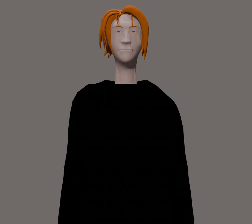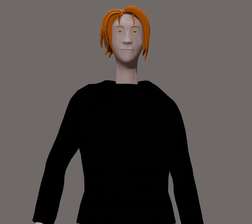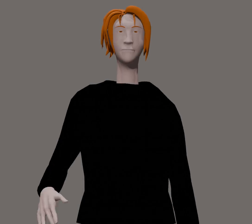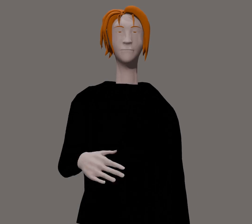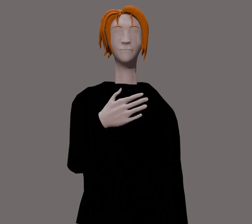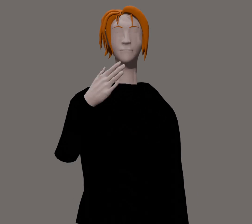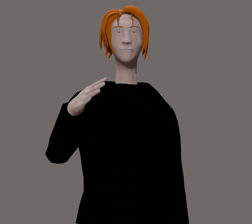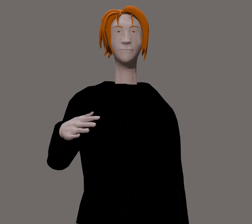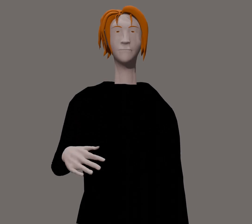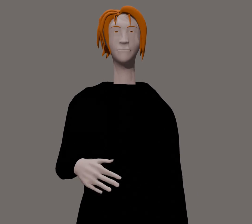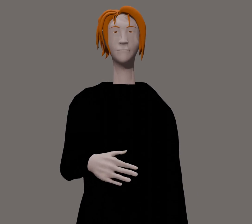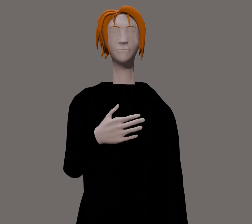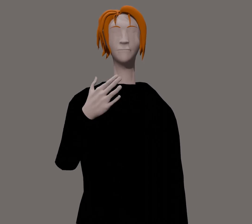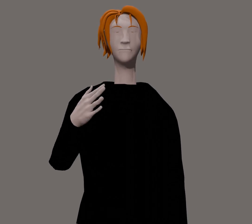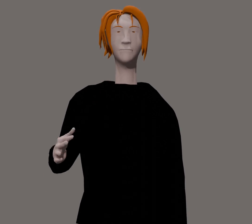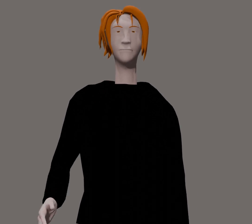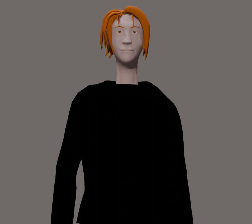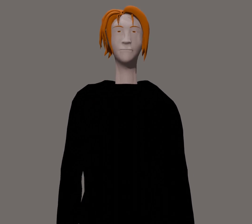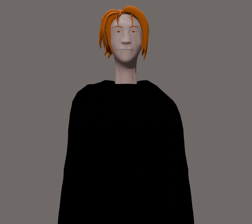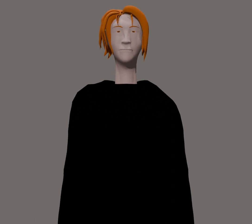Cheer